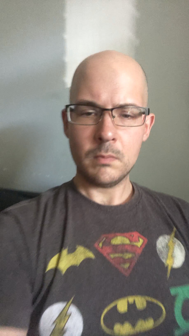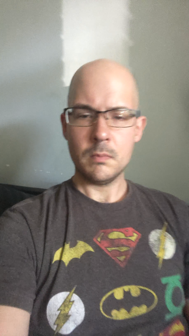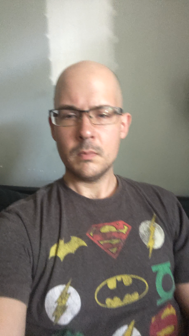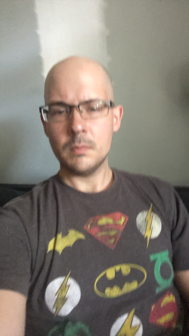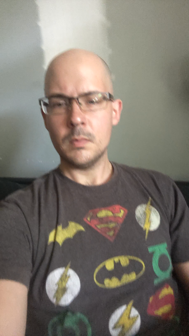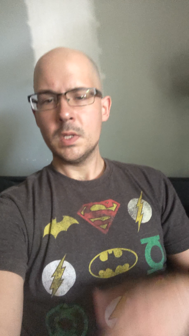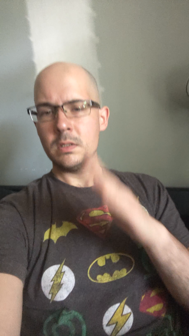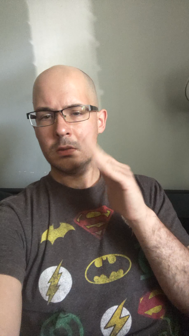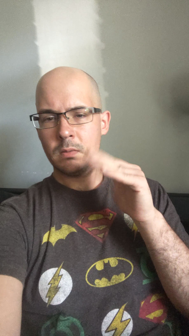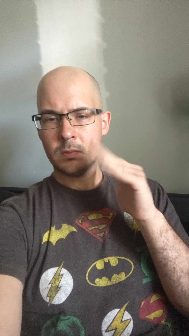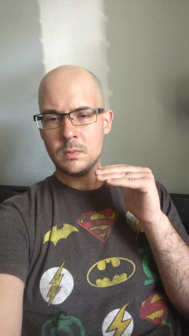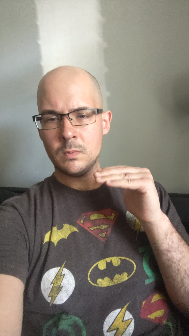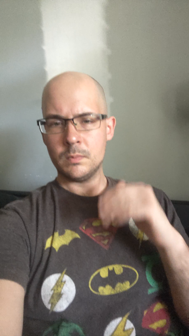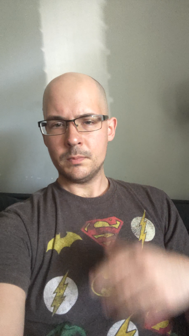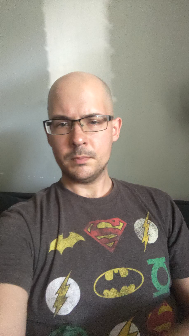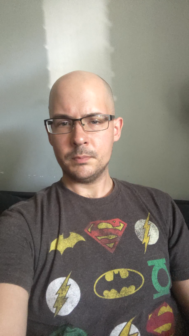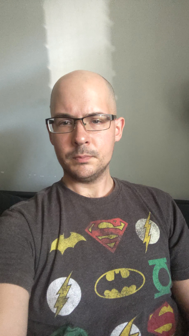downtown